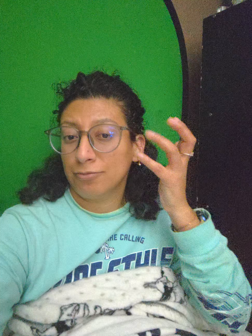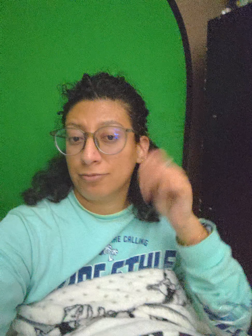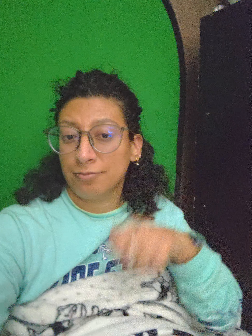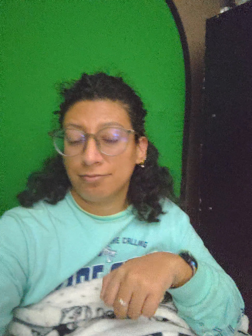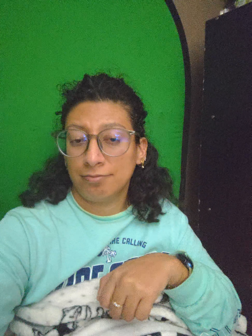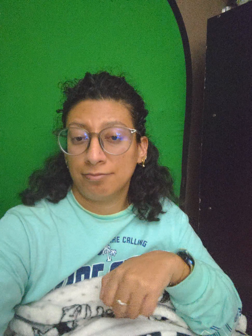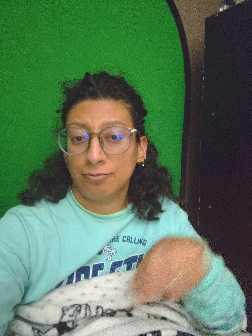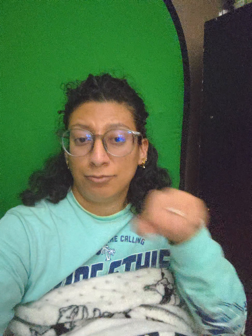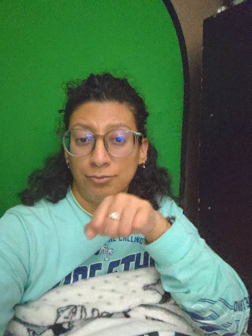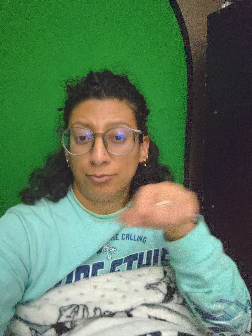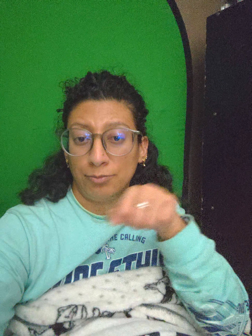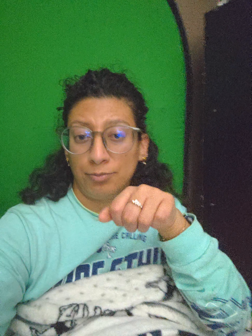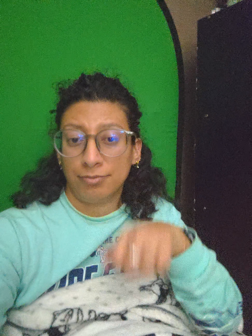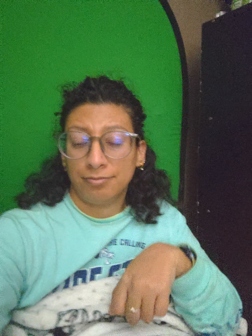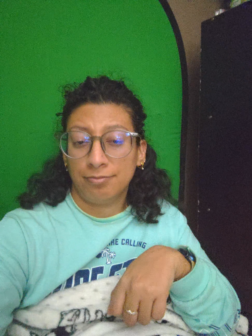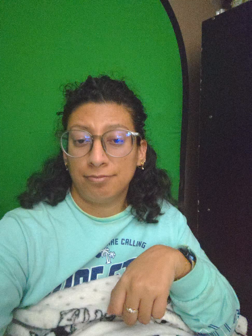shoe